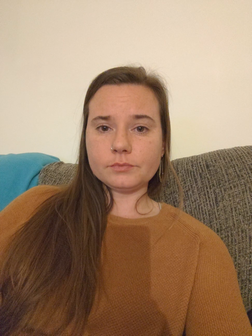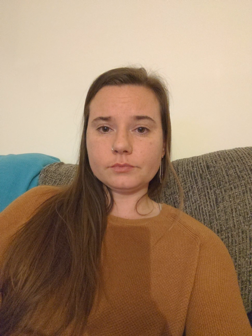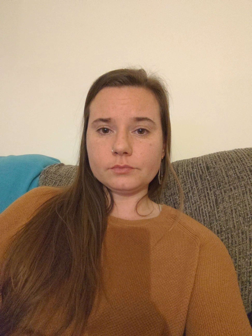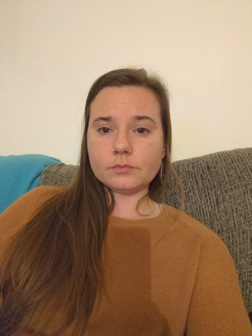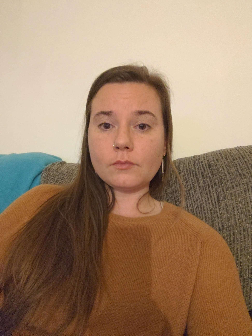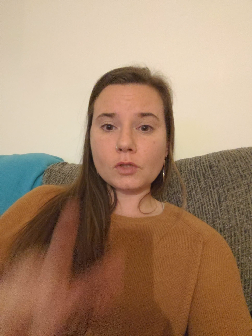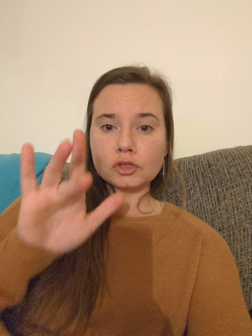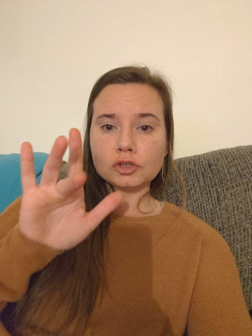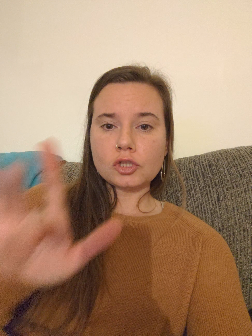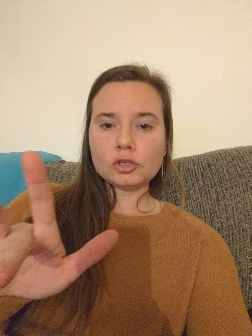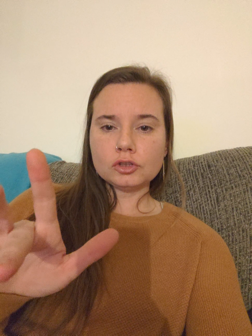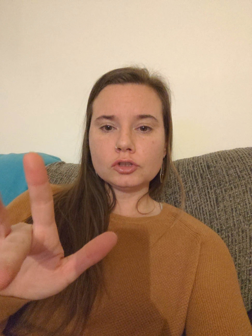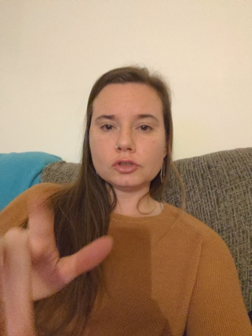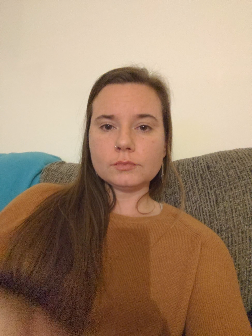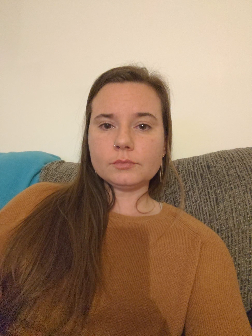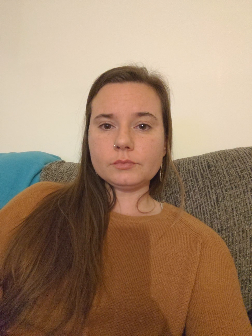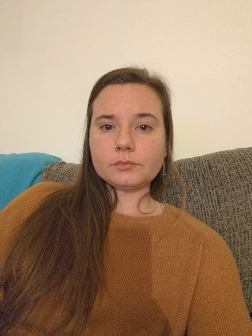touch